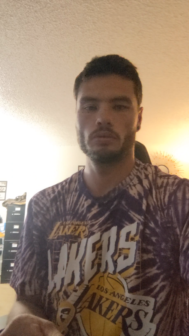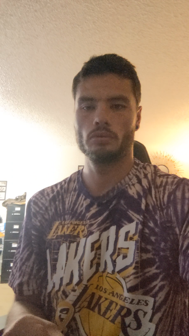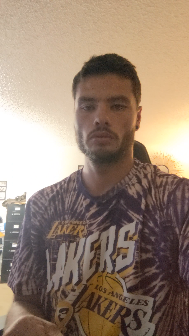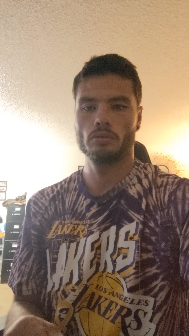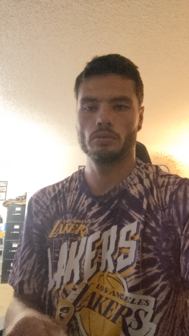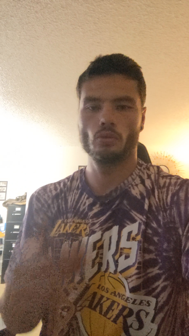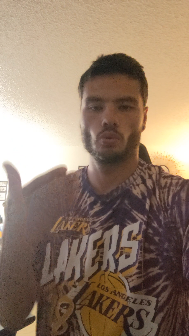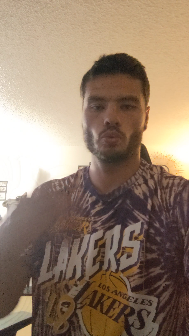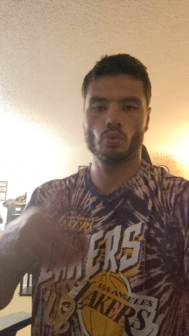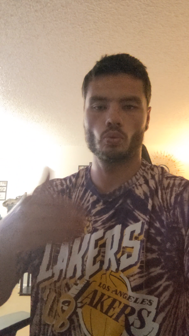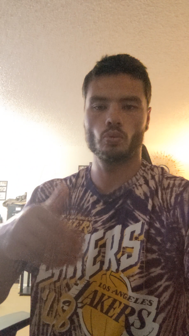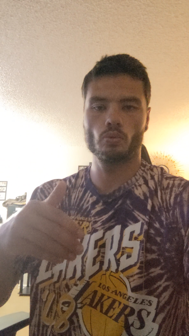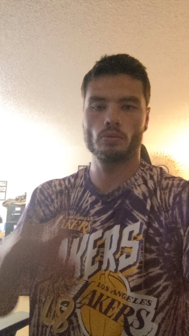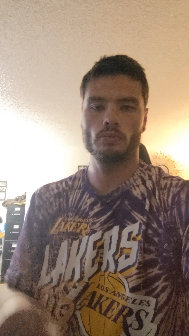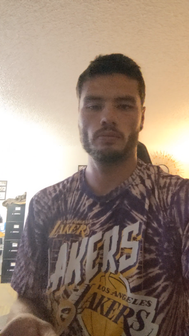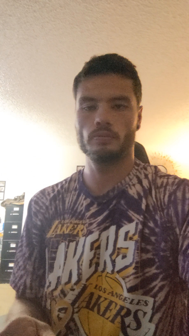shorts